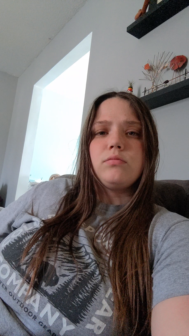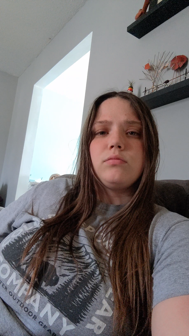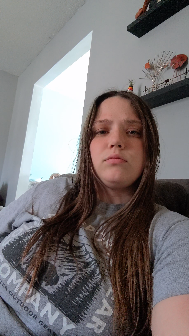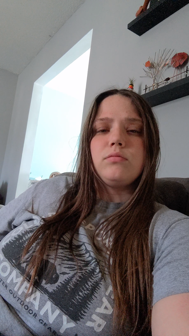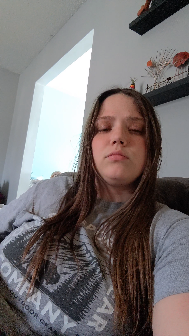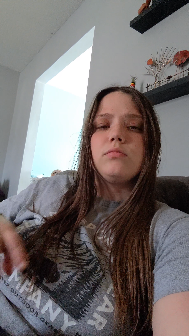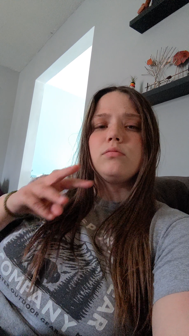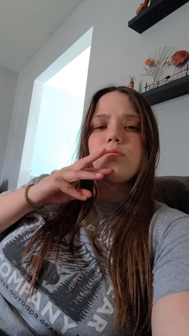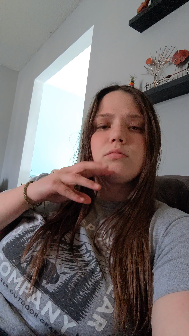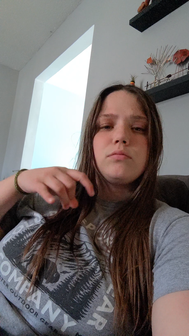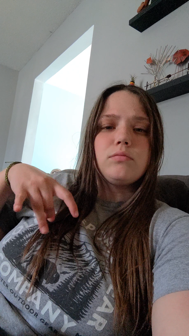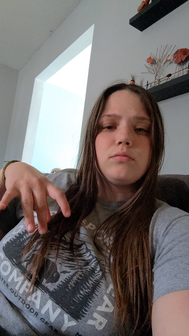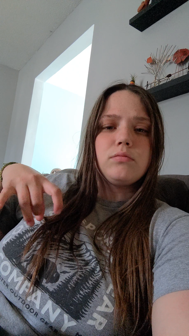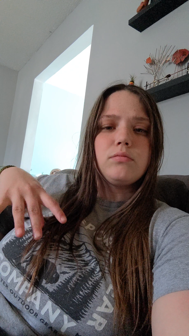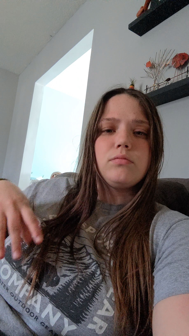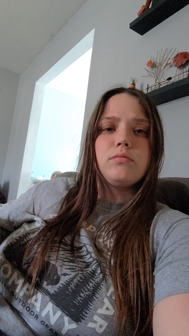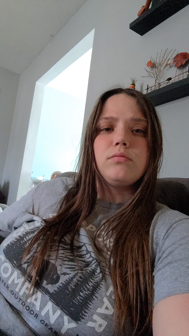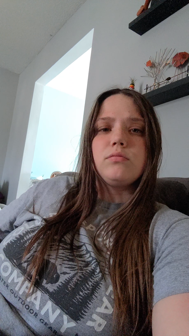melon